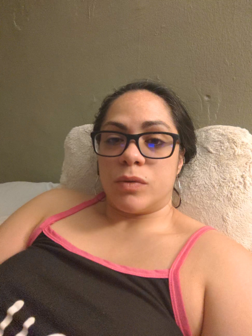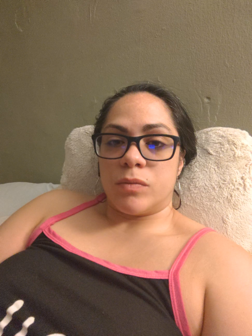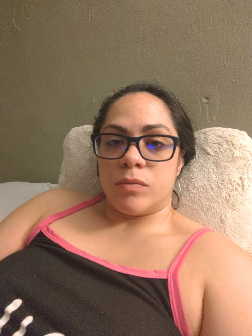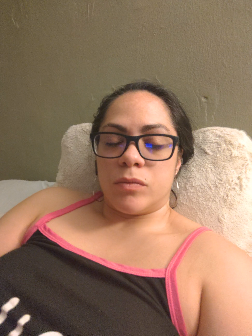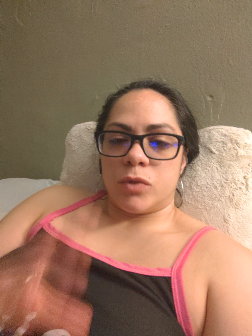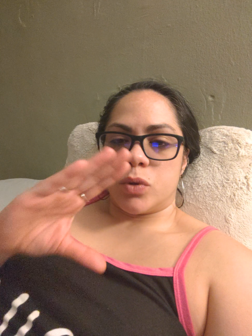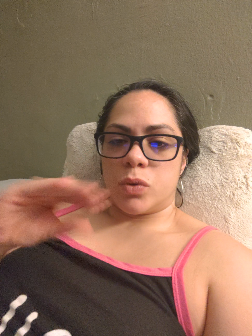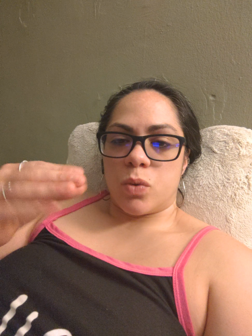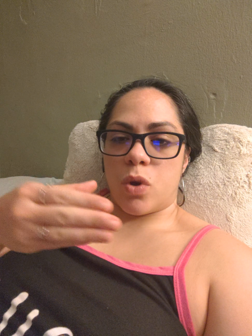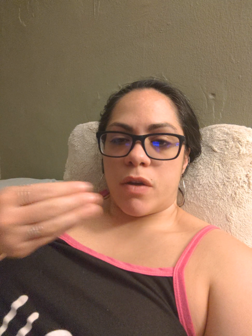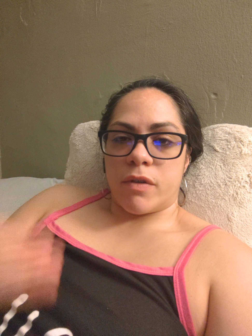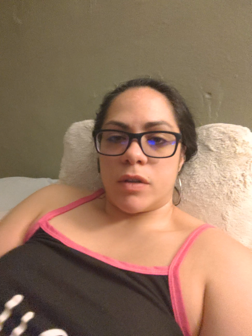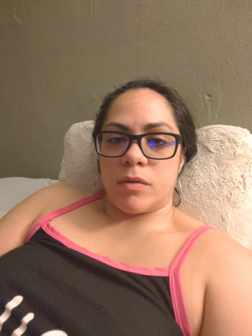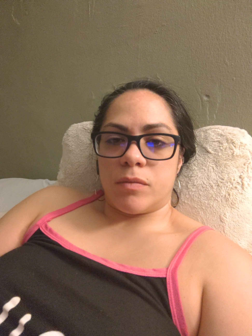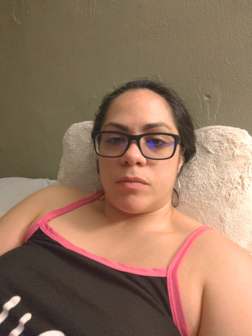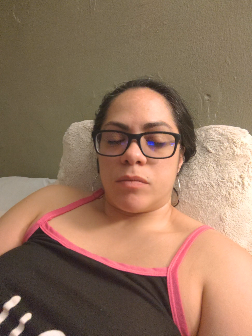story